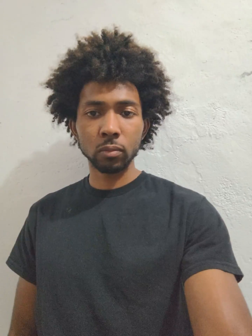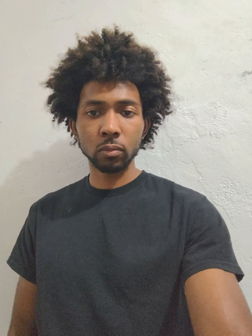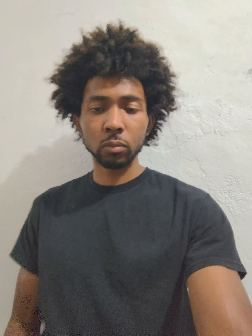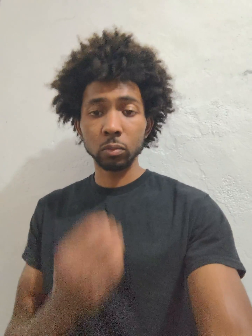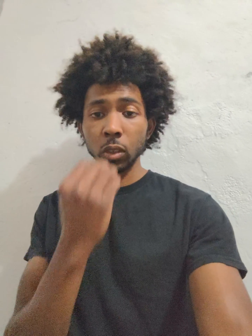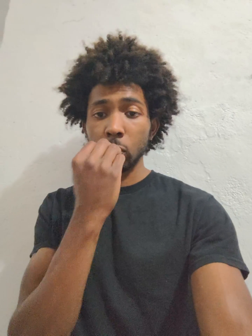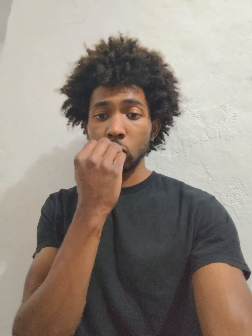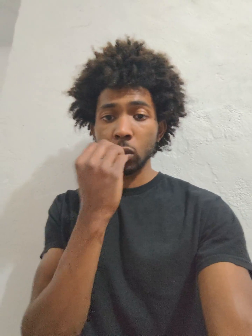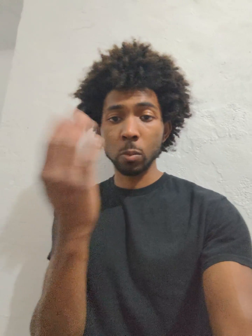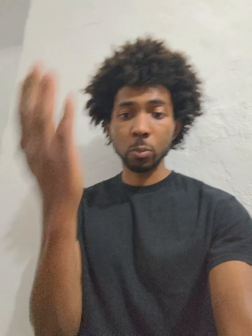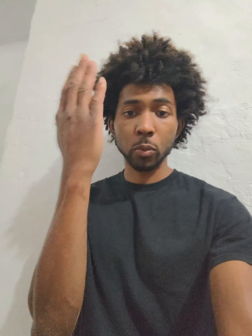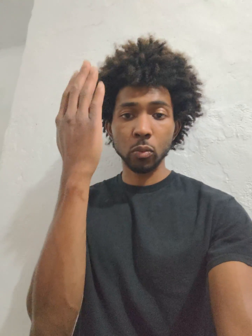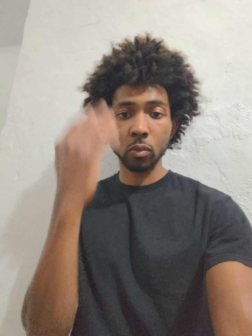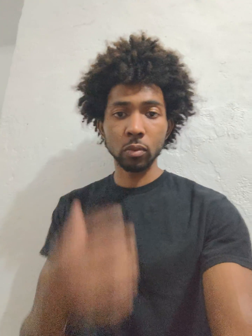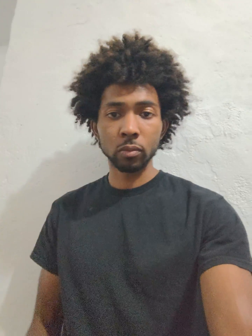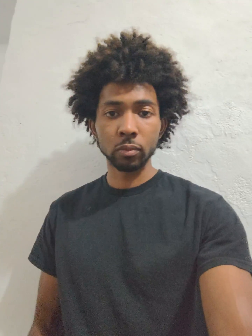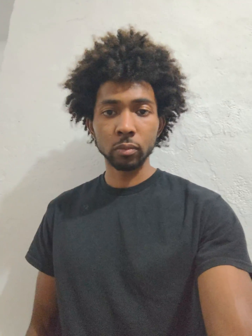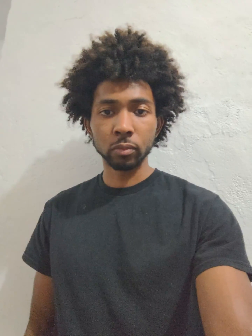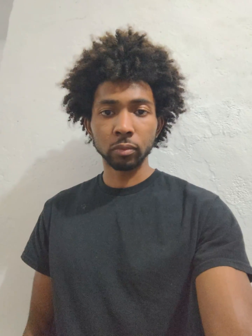breakfast